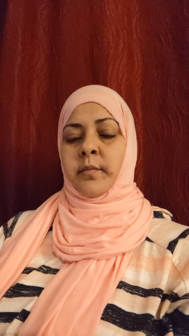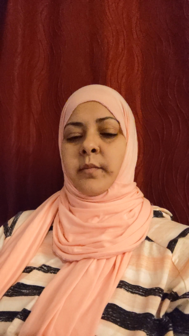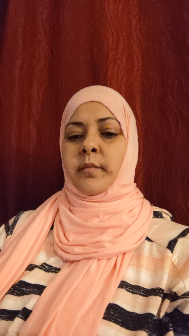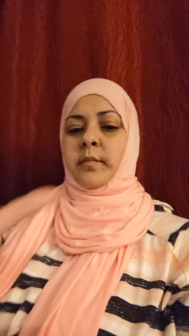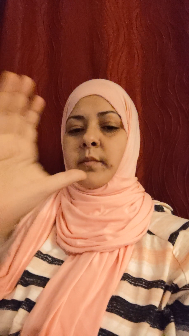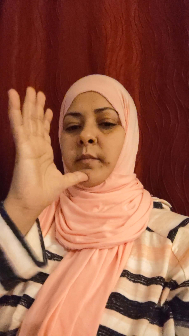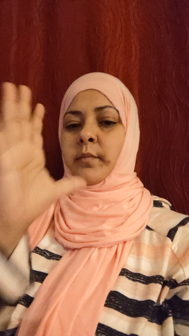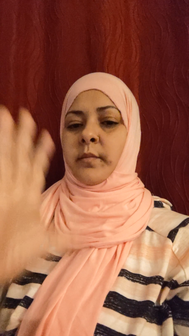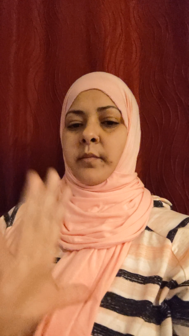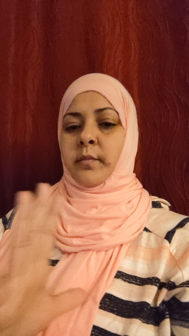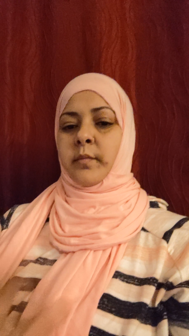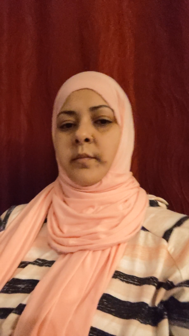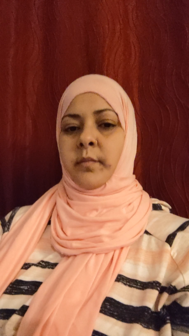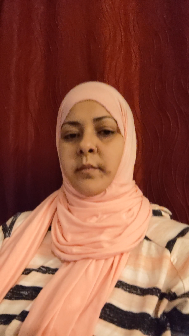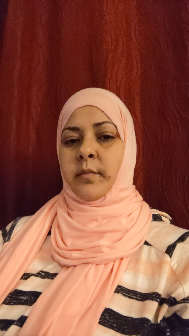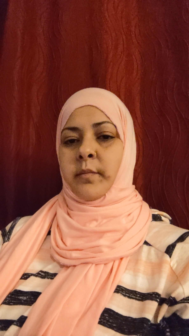lady